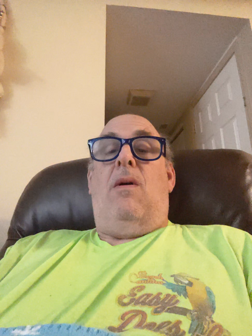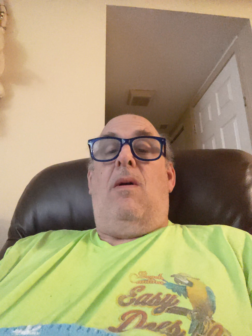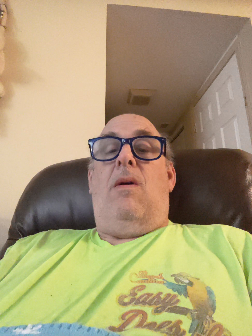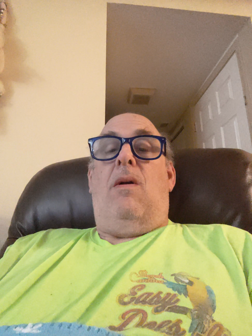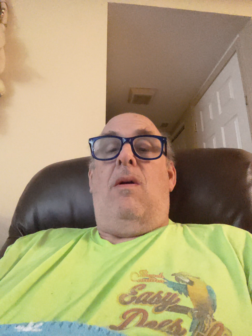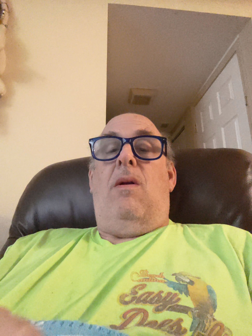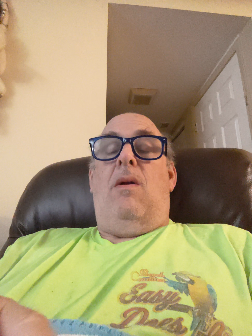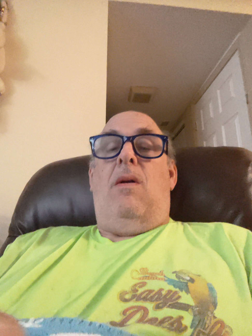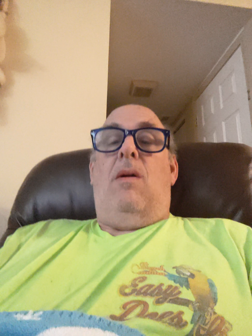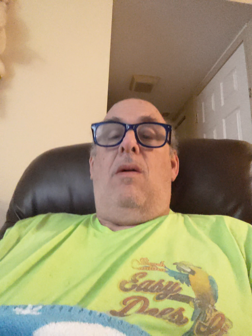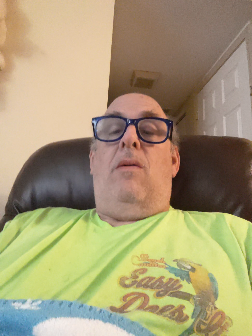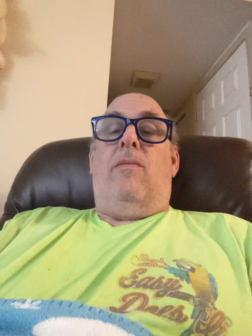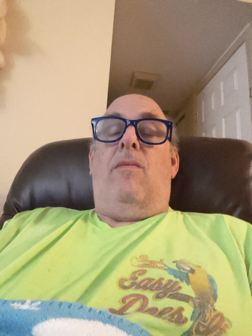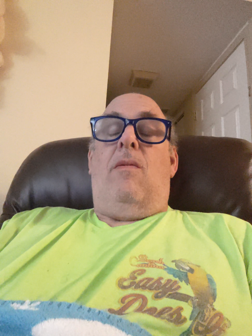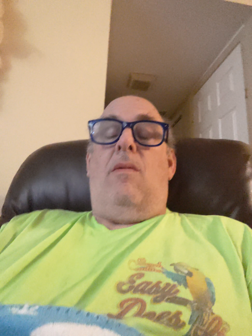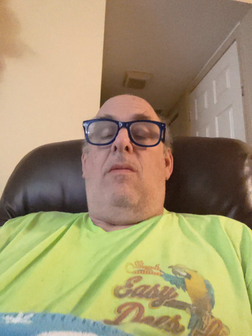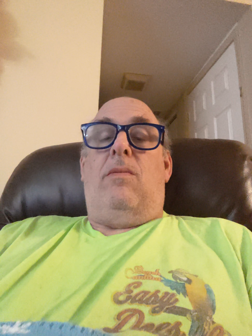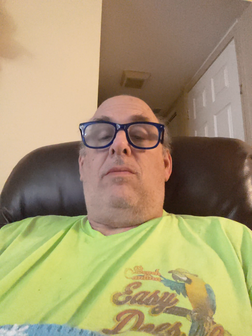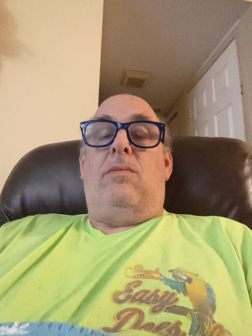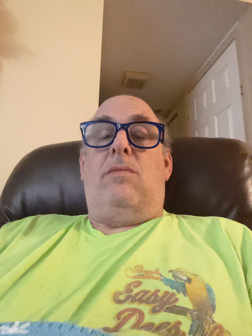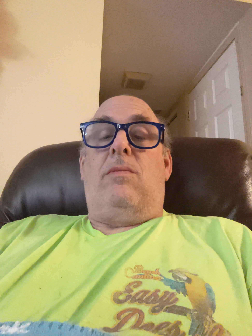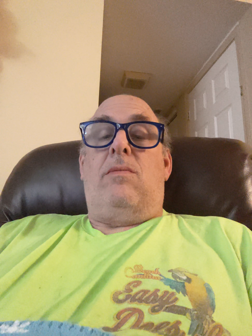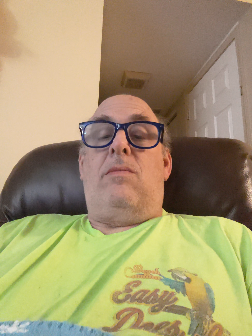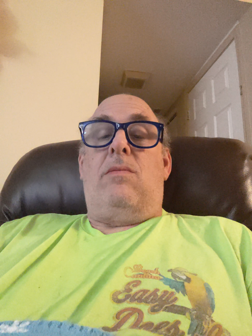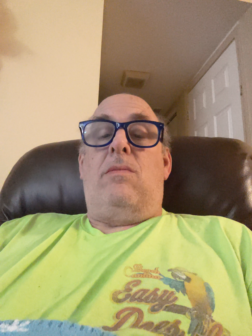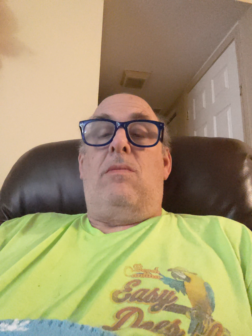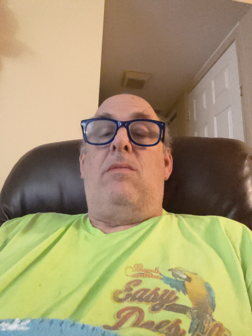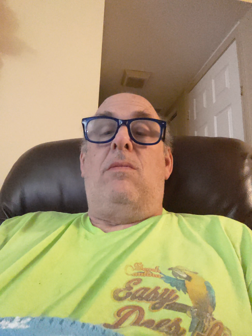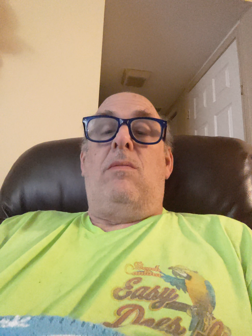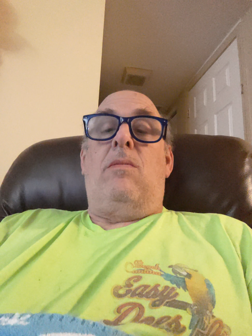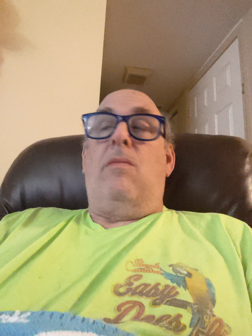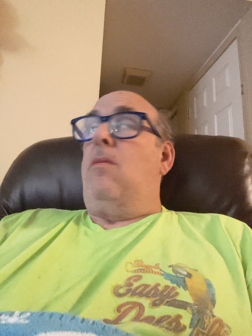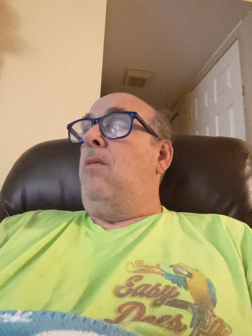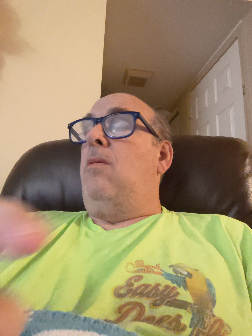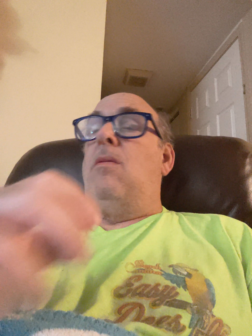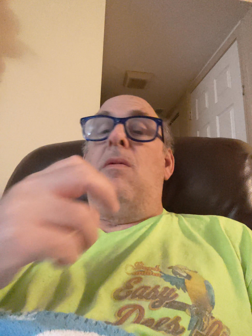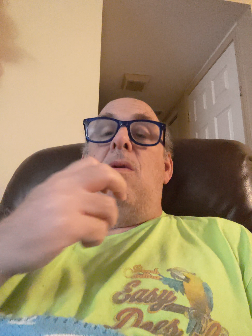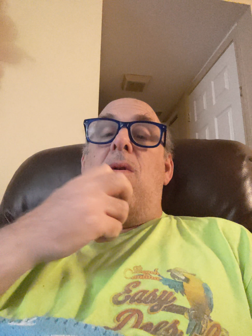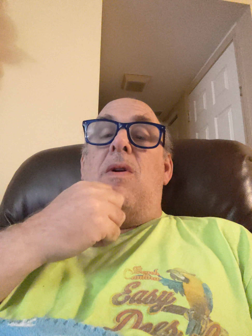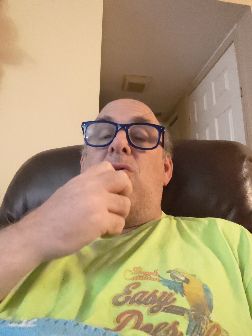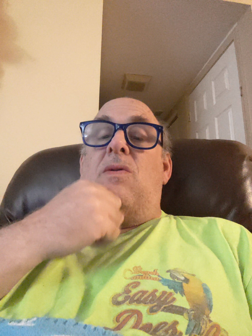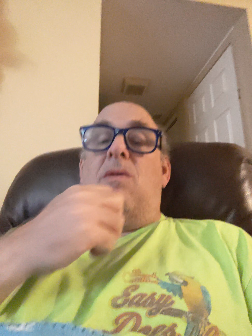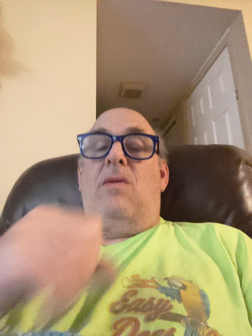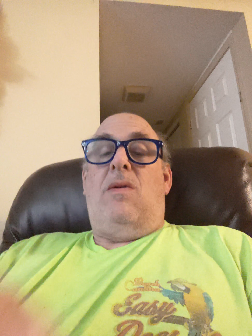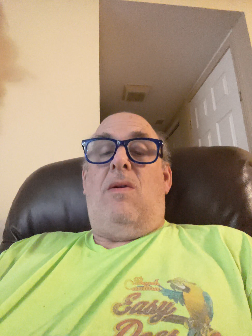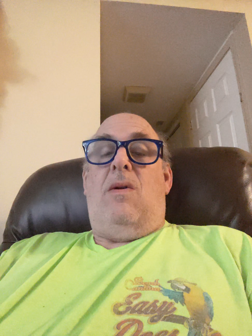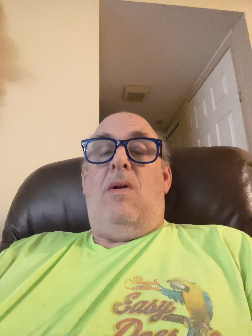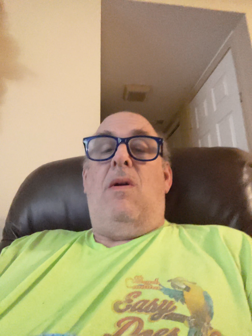underwear